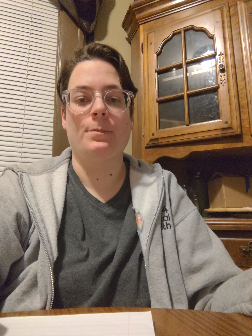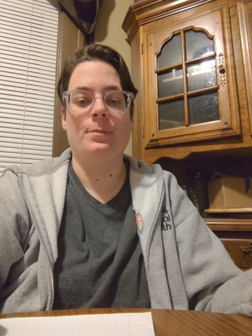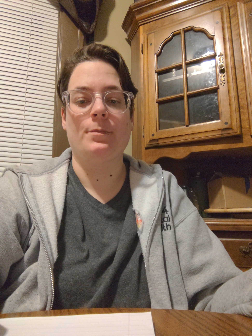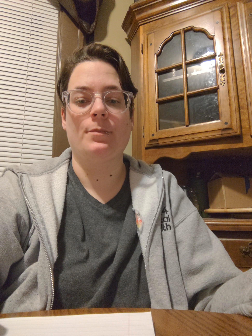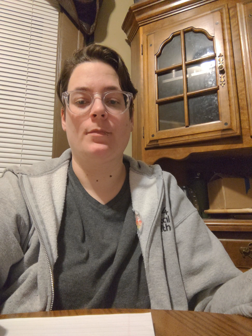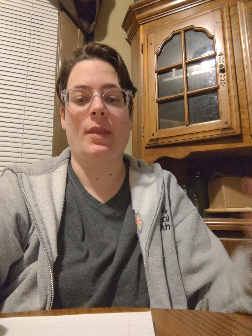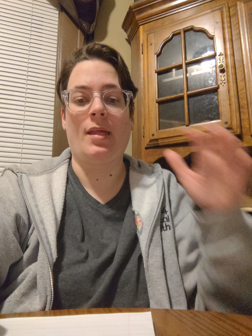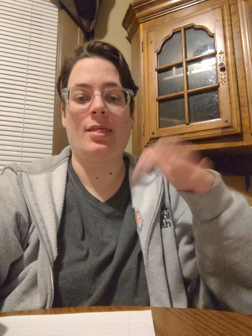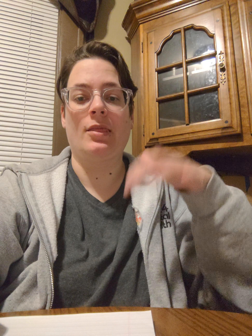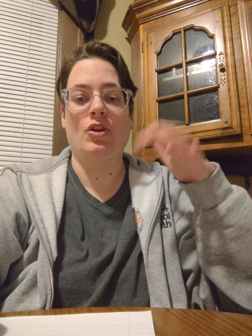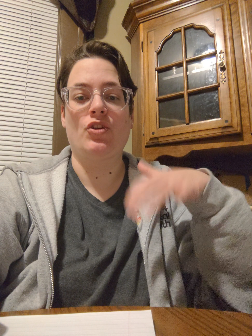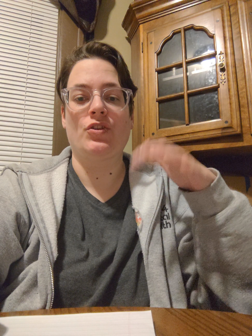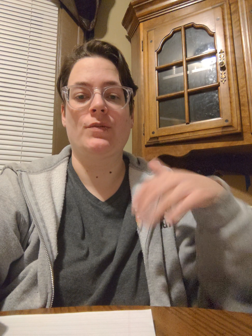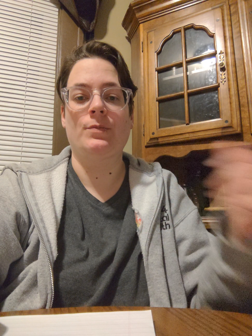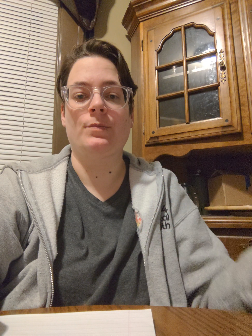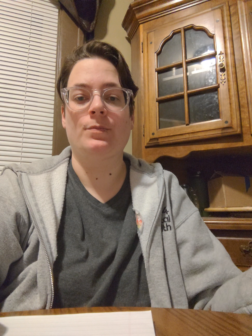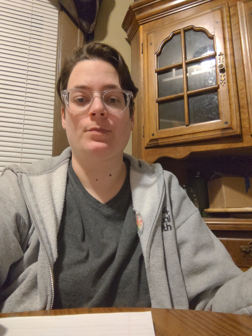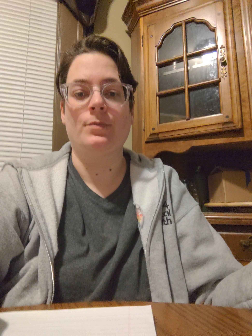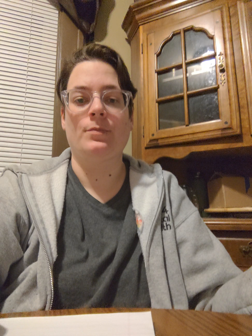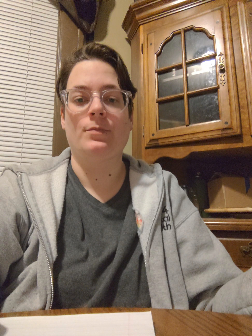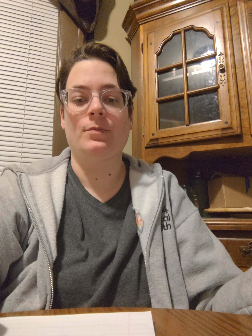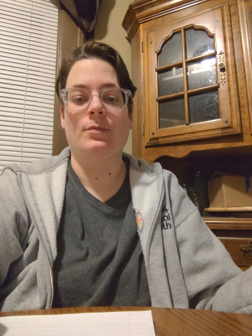alligator